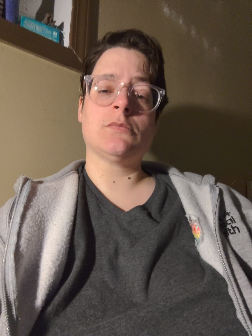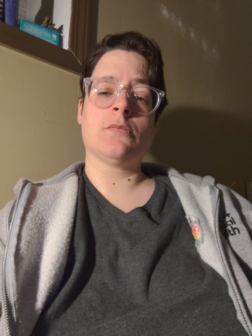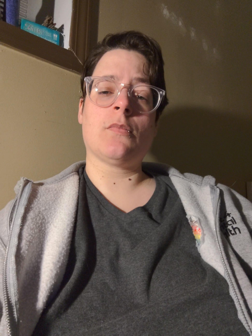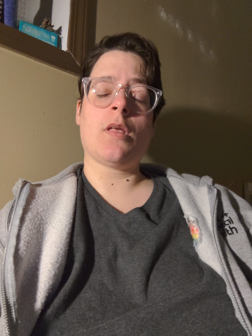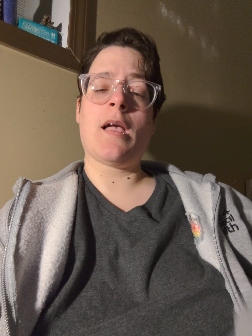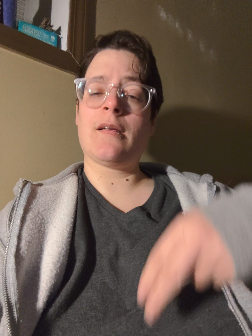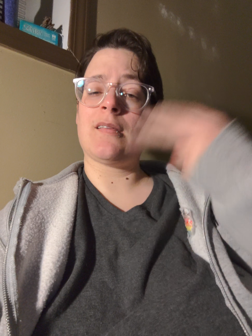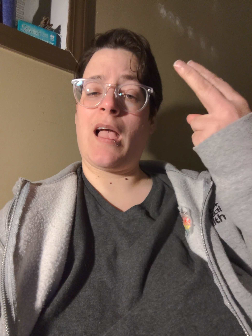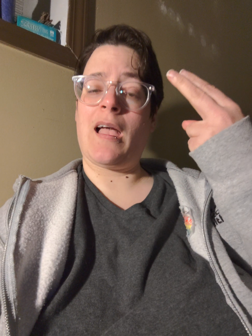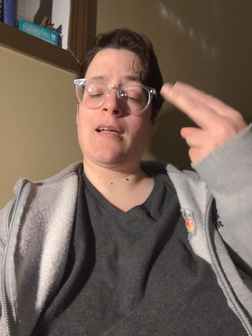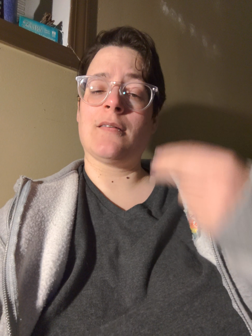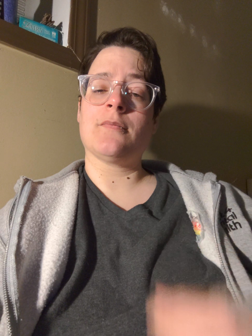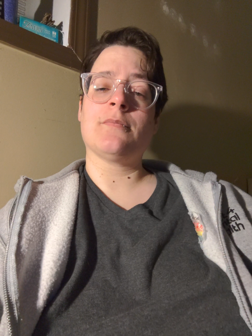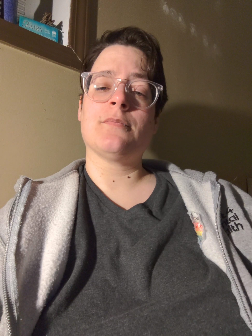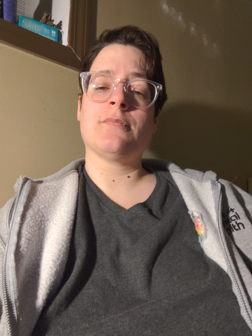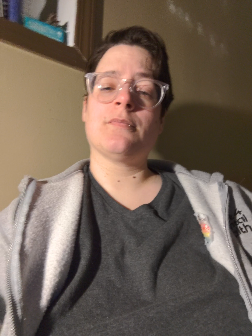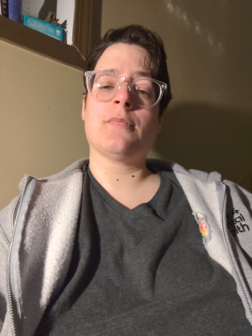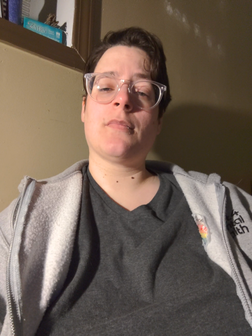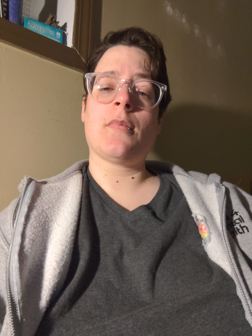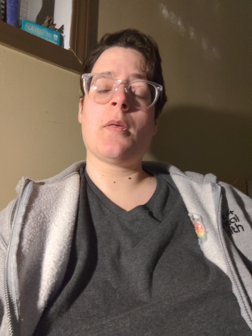high